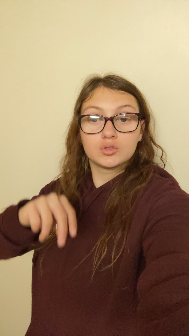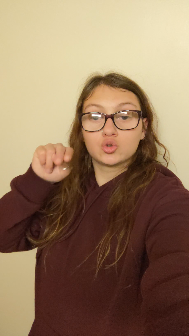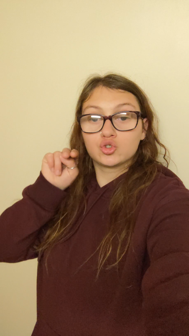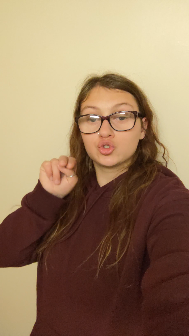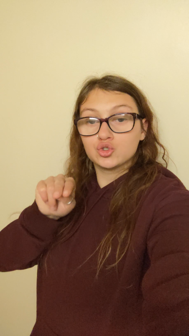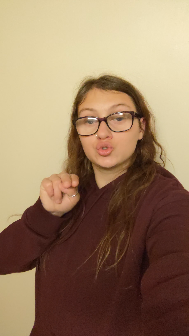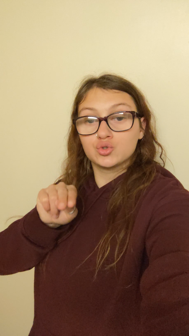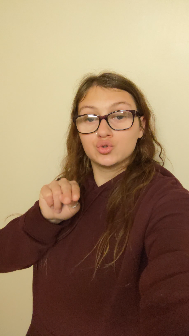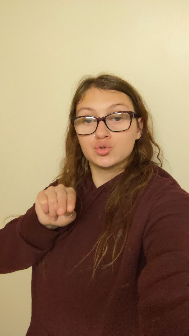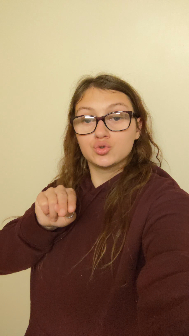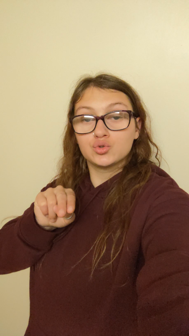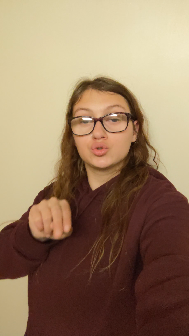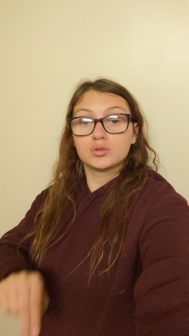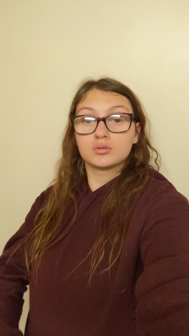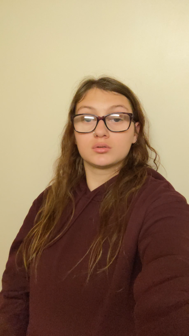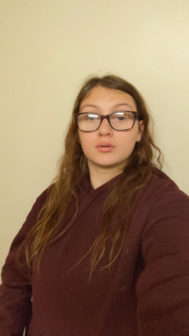nurse